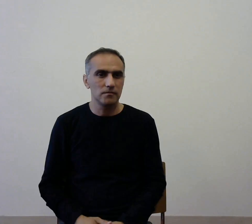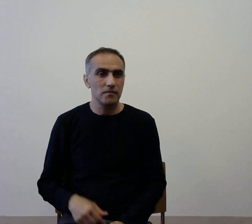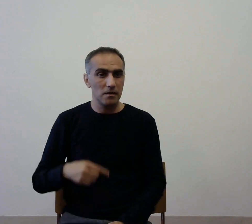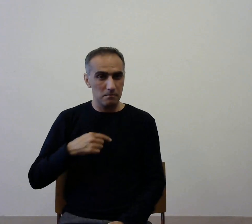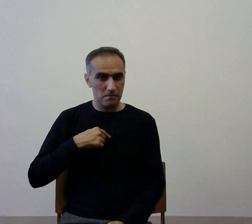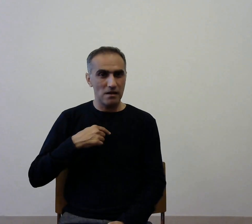mən